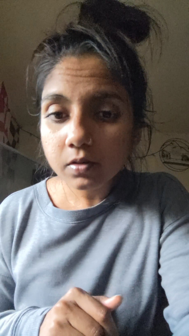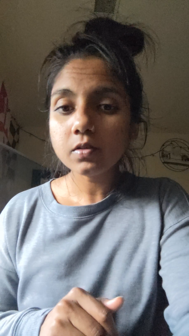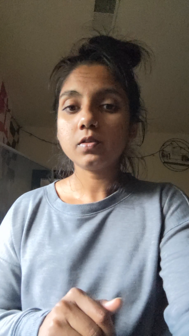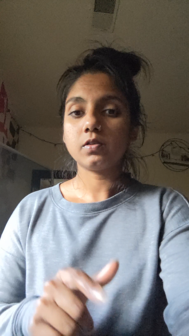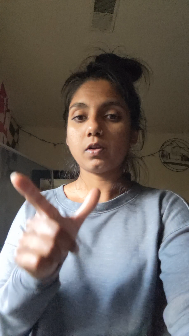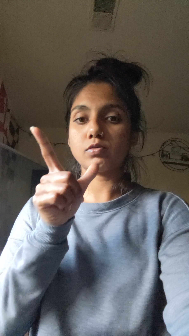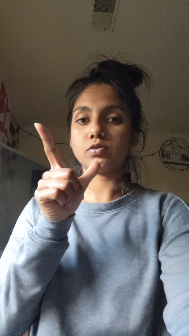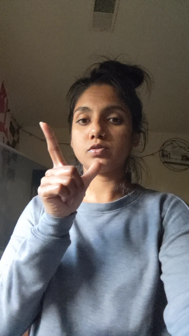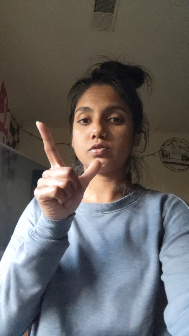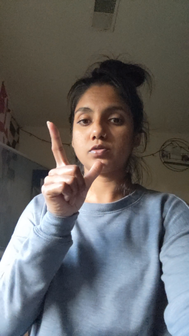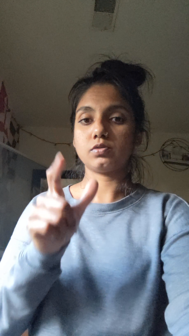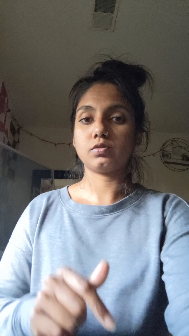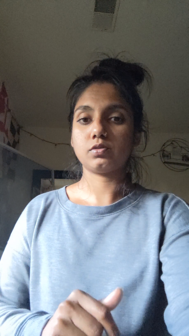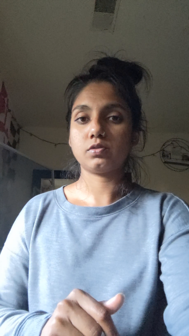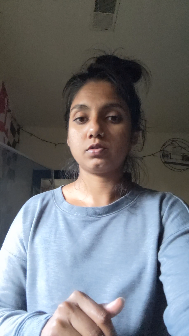lunch